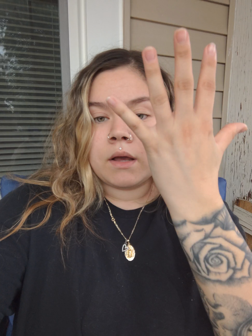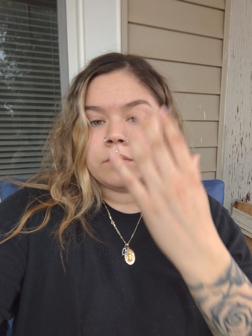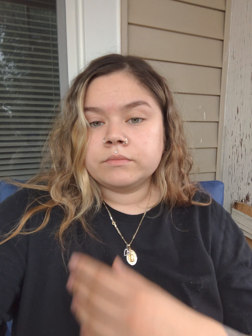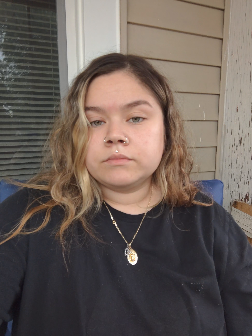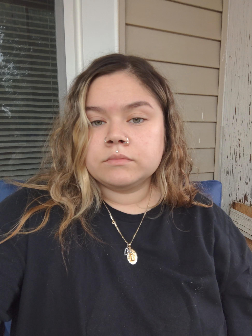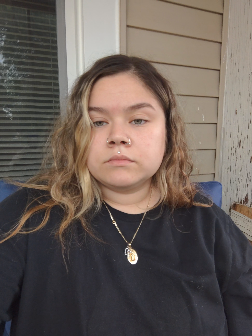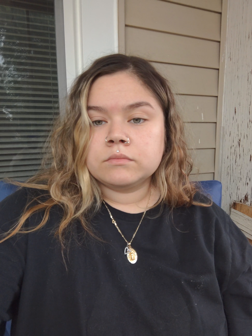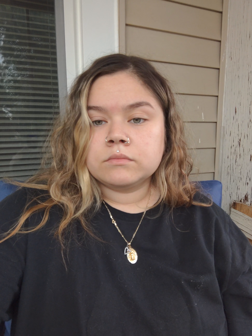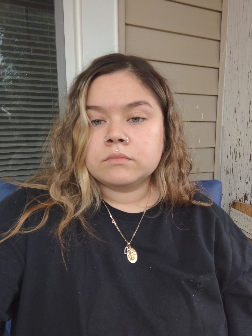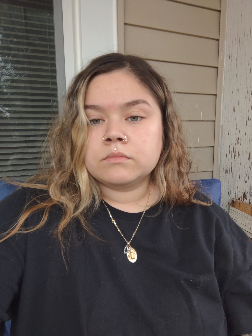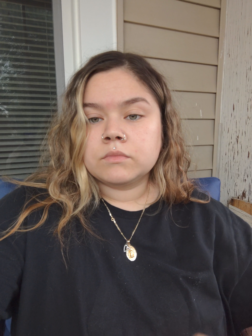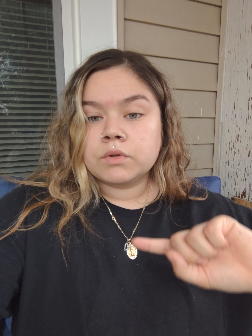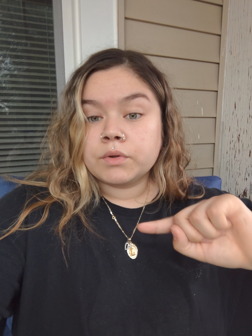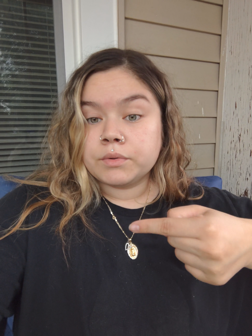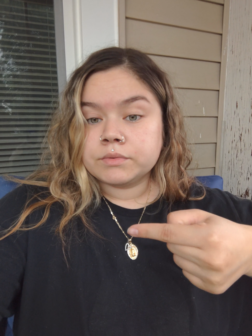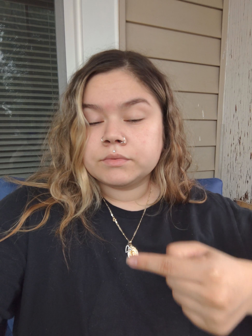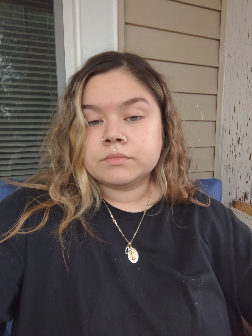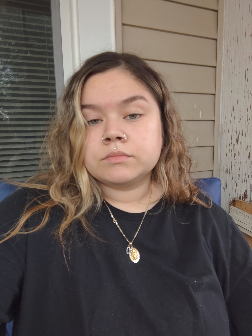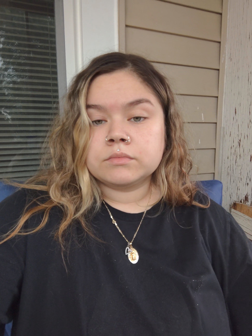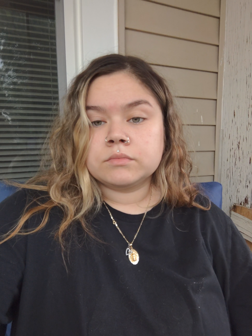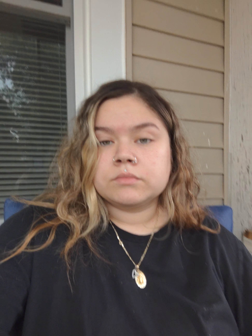hurt